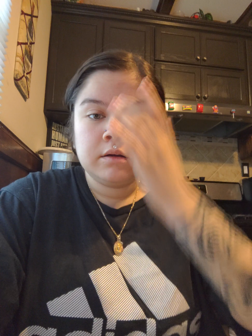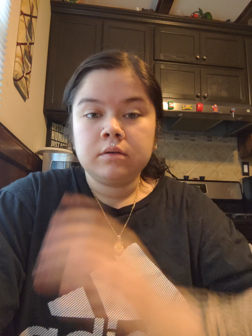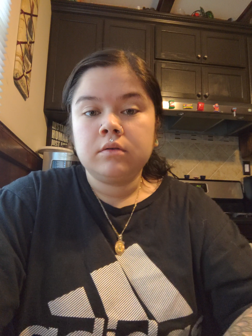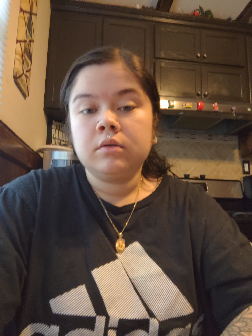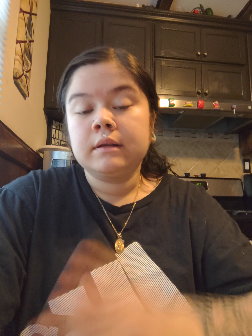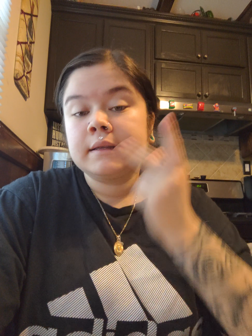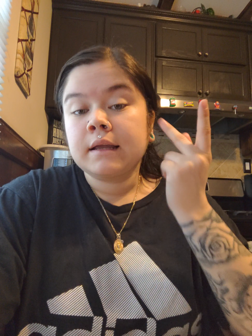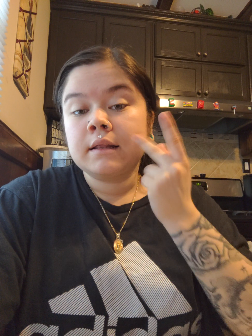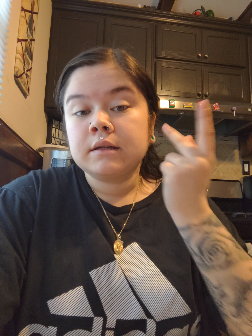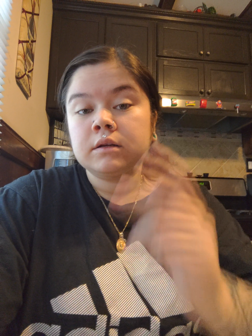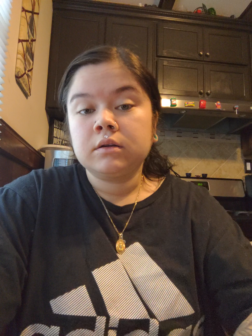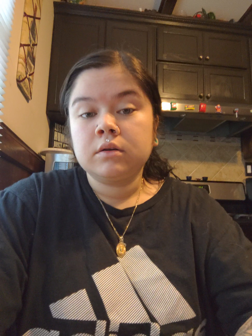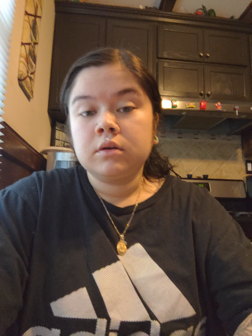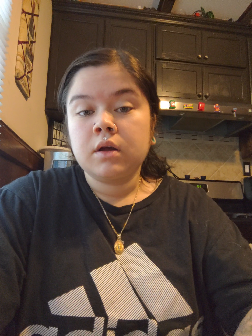kitty